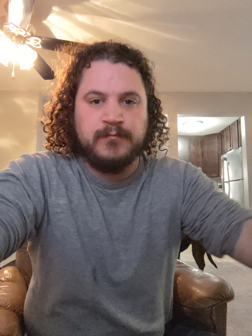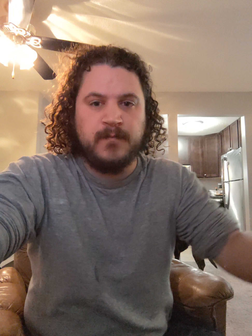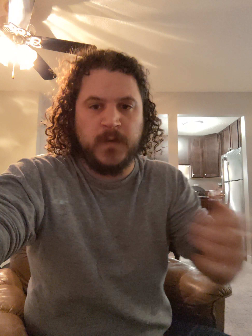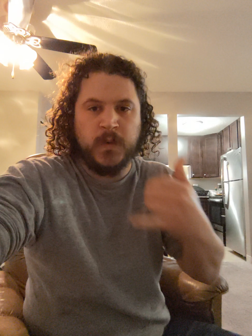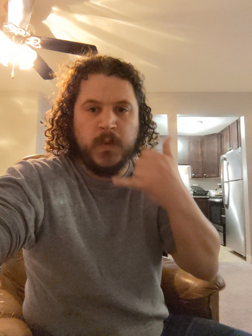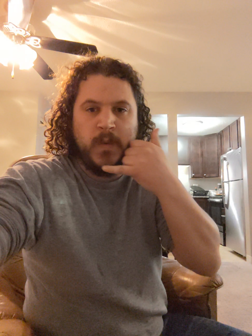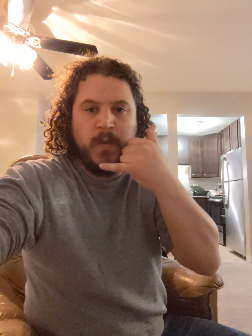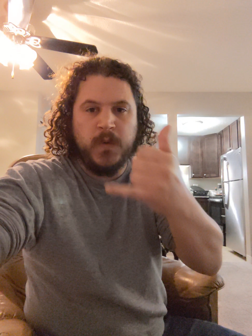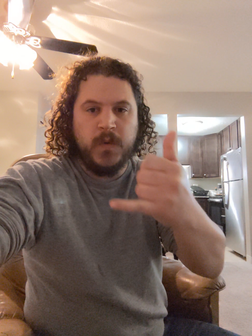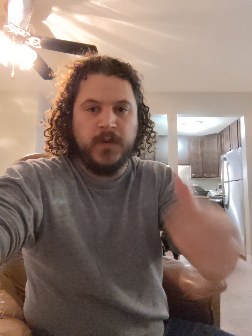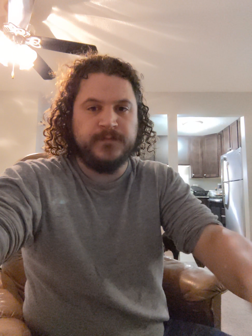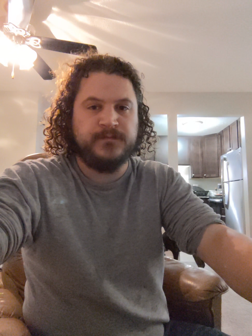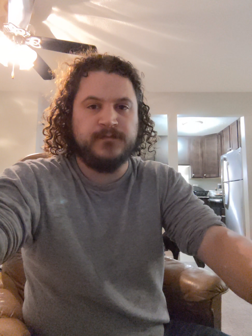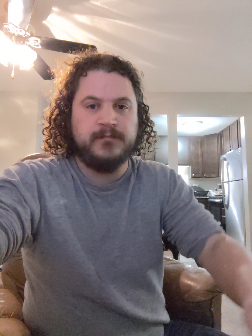call on the phone